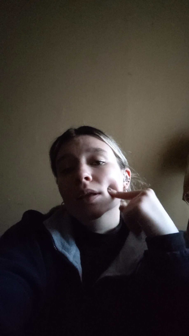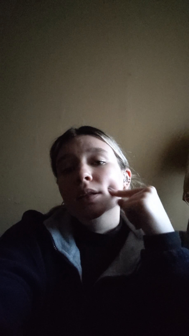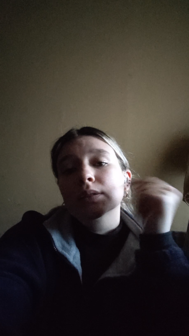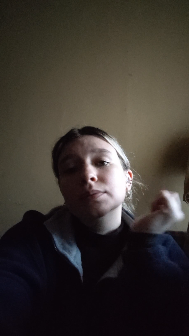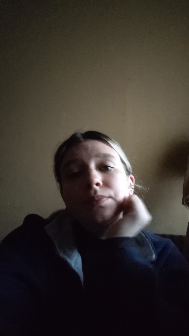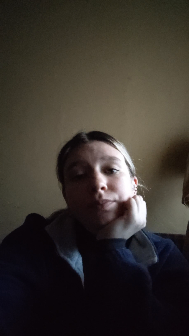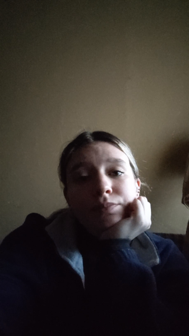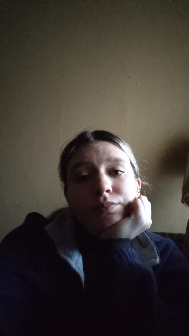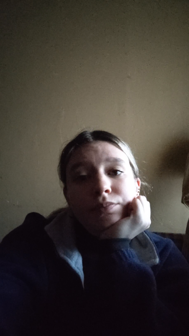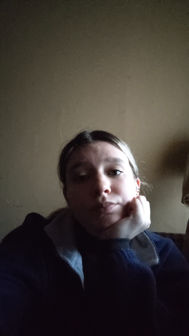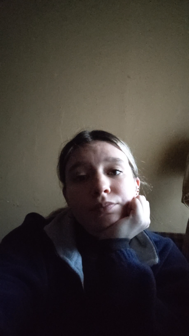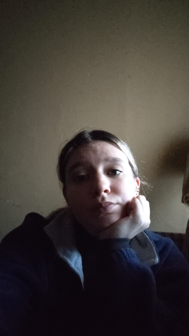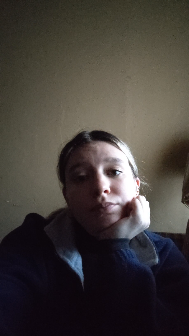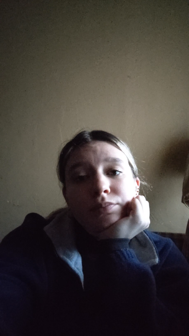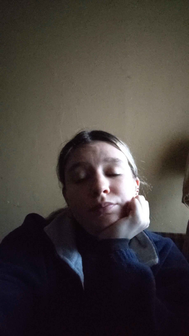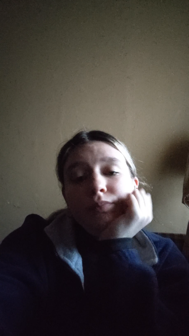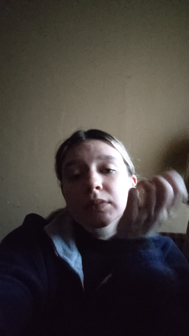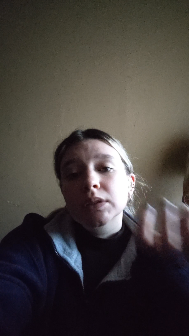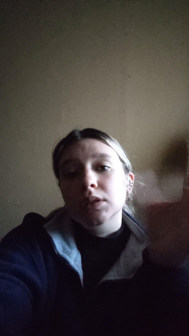dump